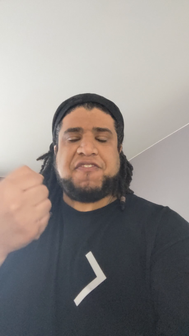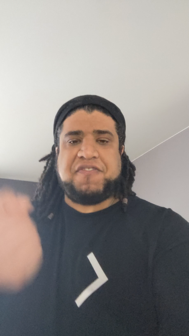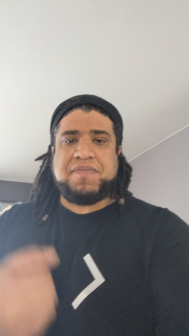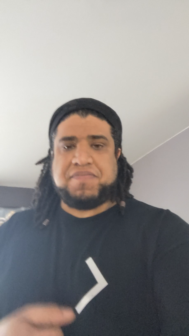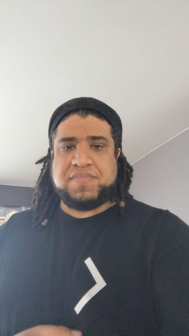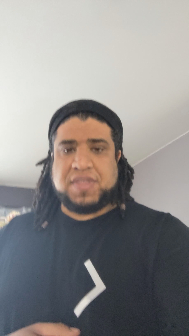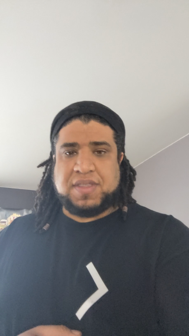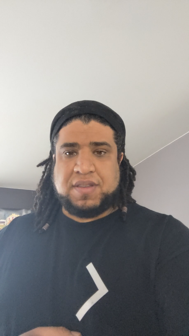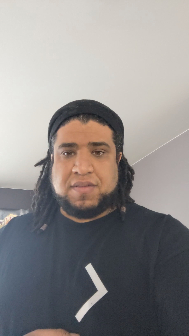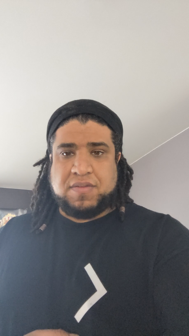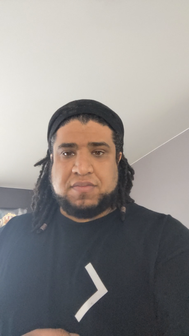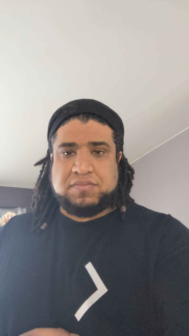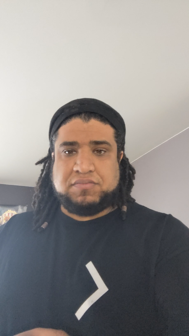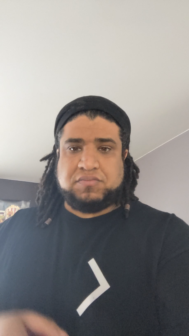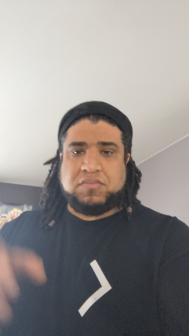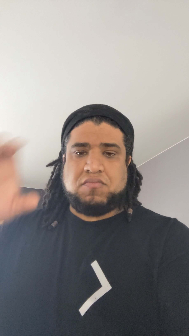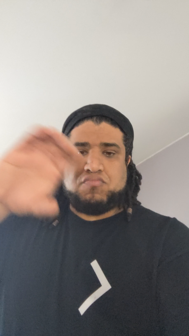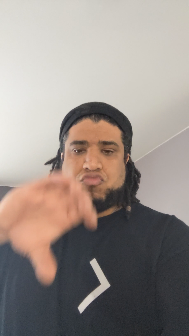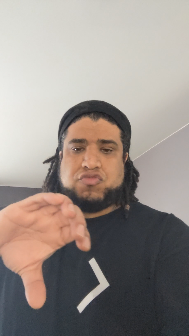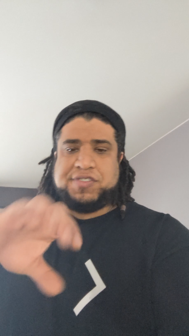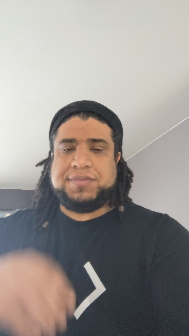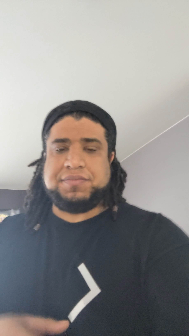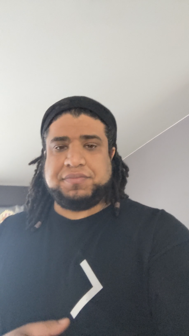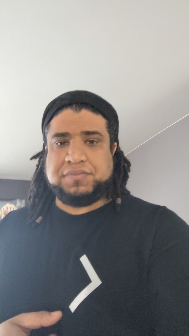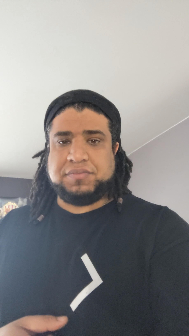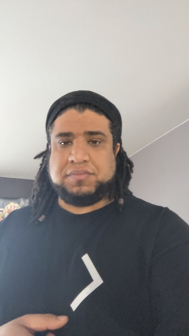pour